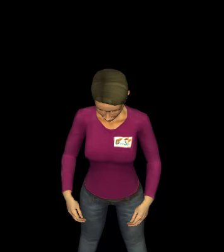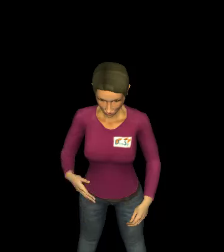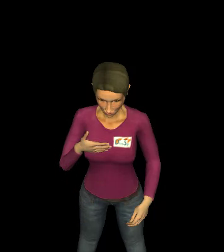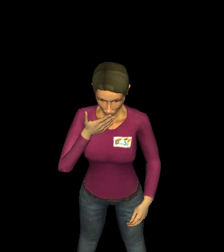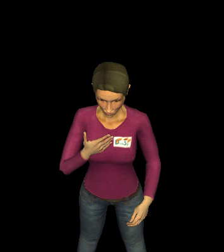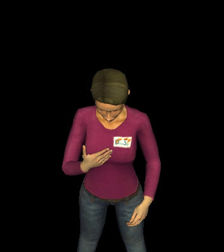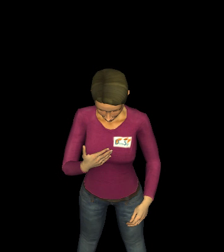يحيي